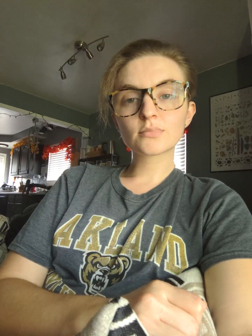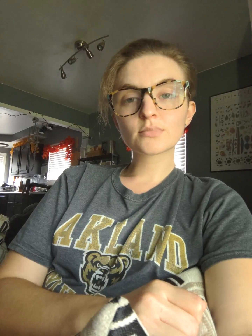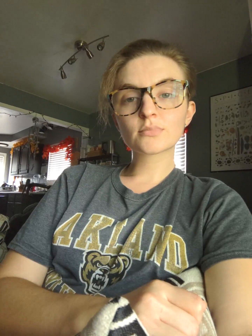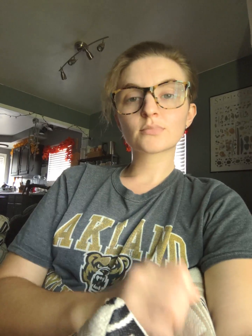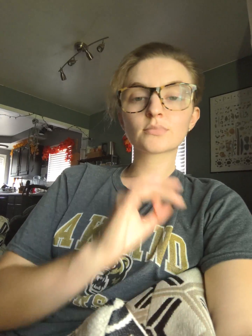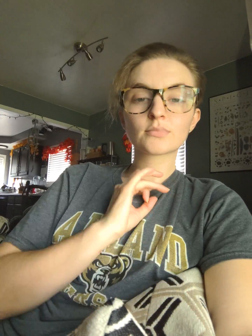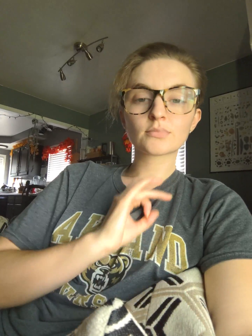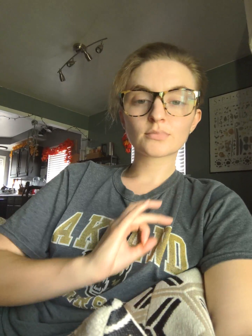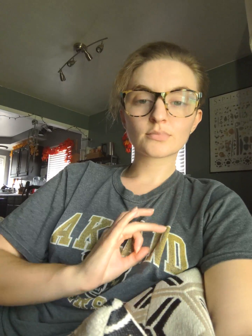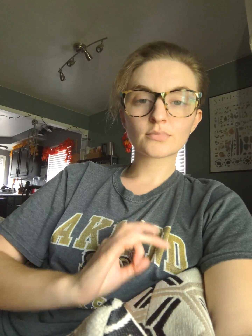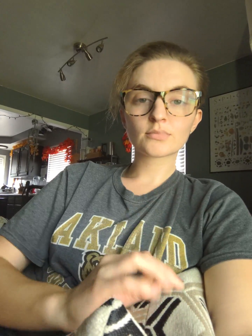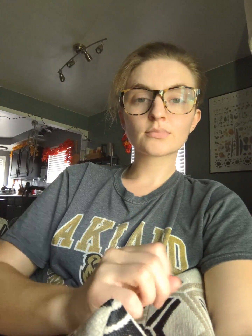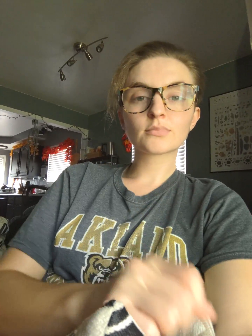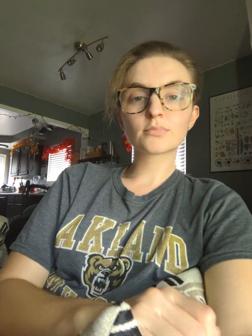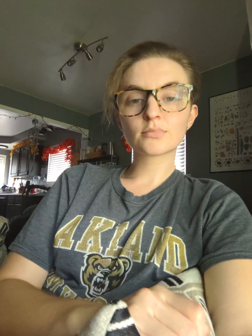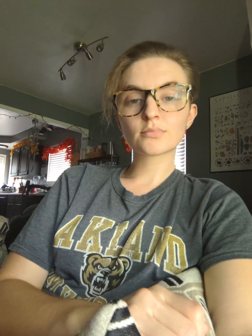button